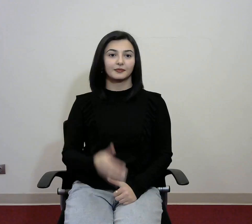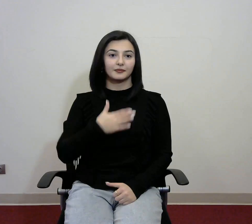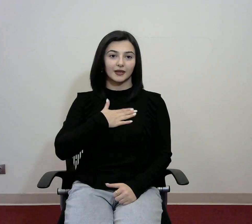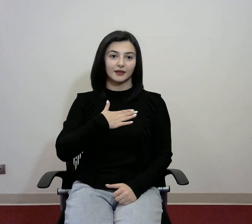mən